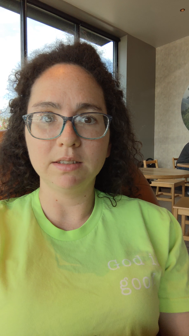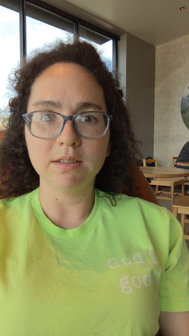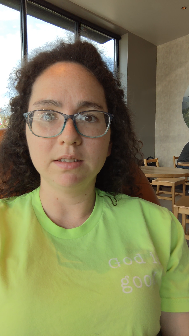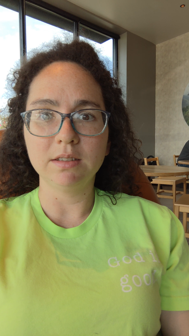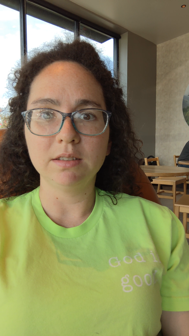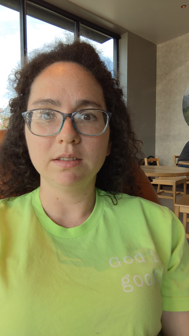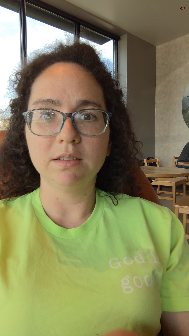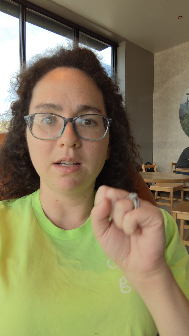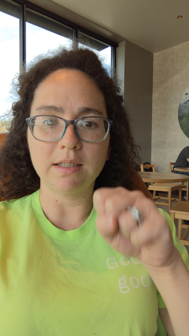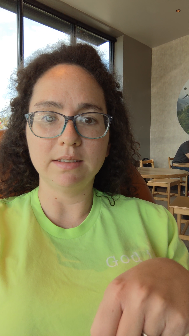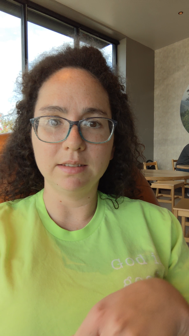could